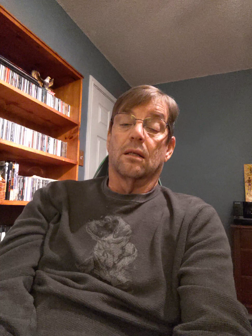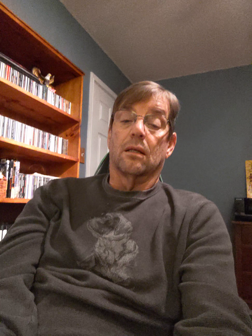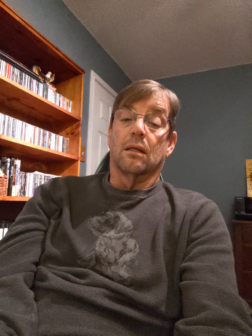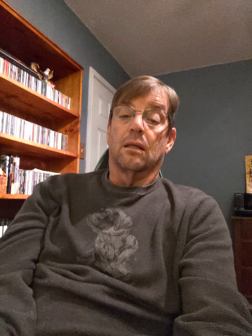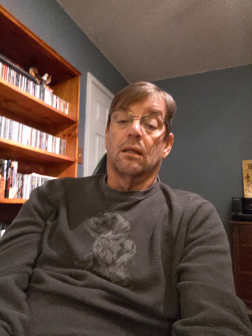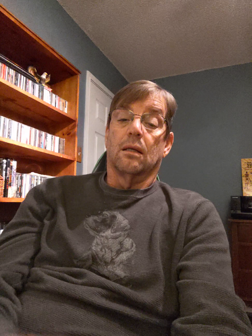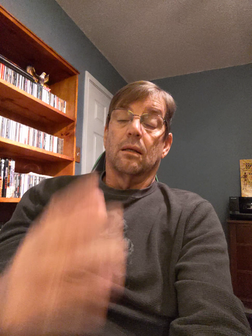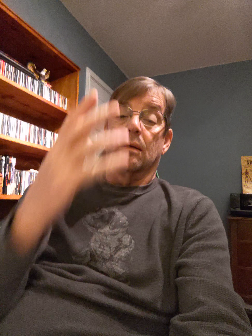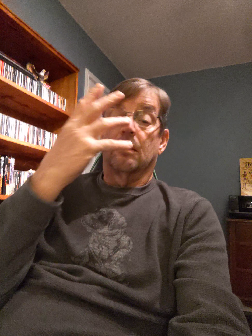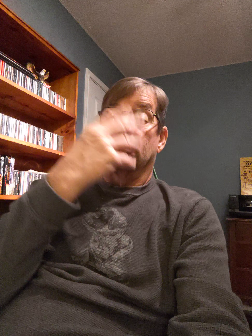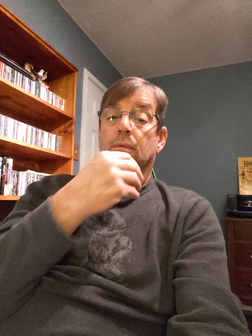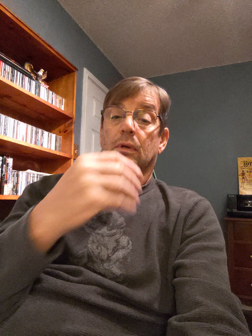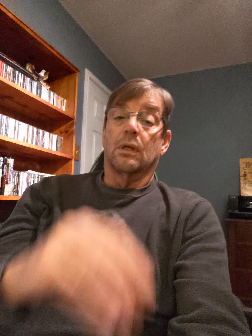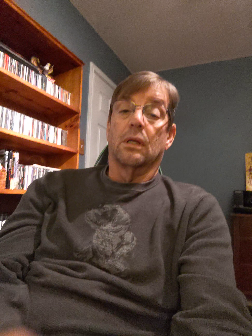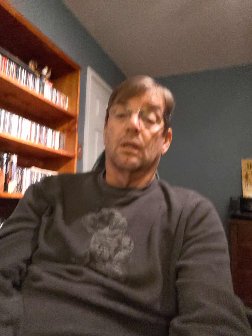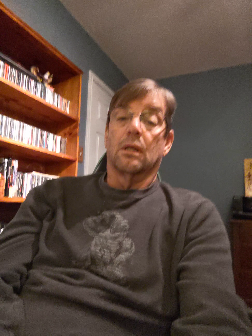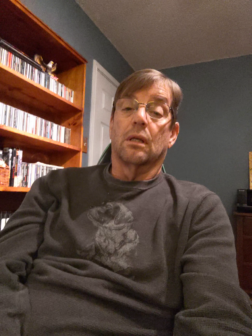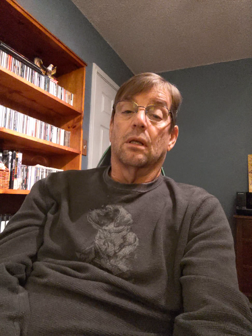pretty